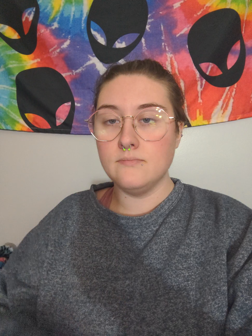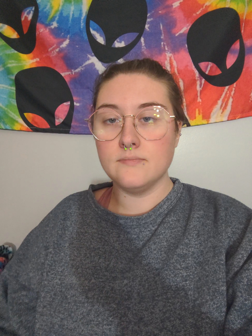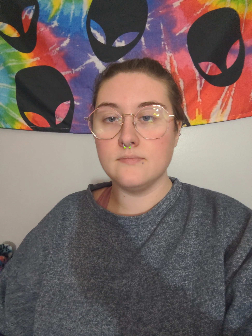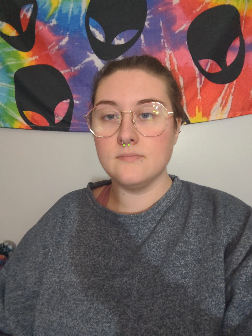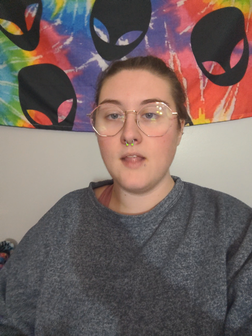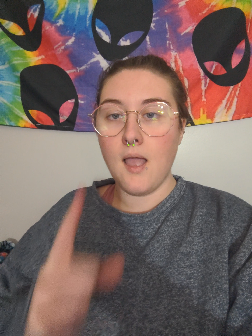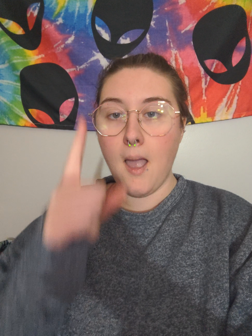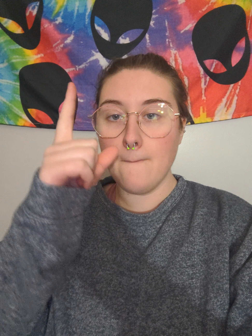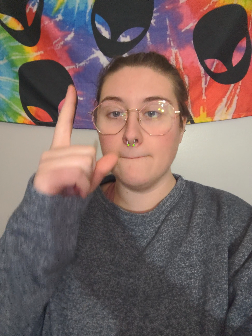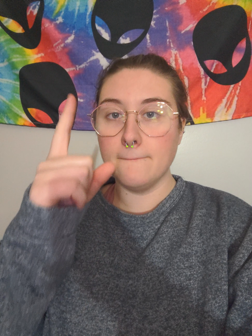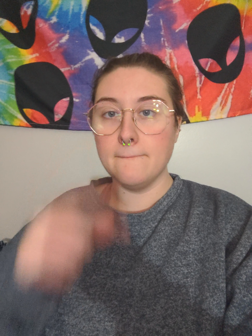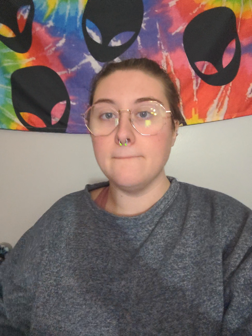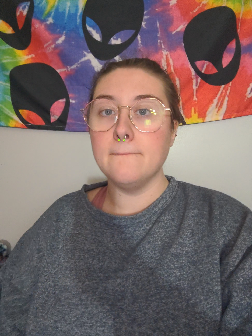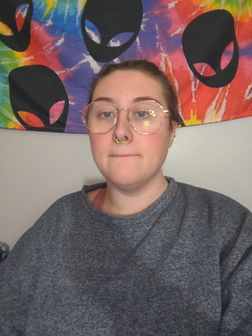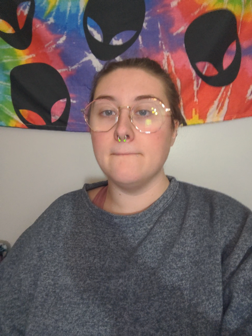up